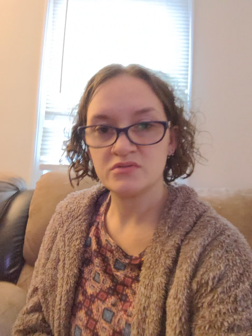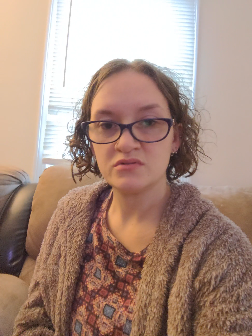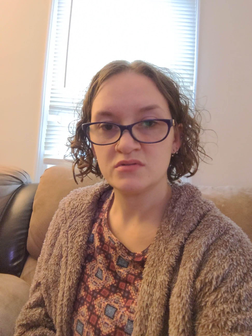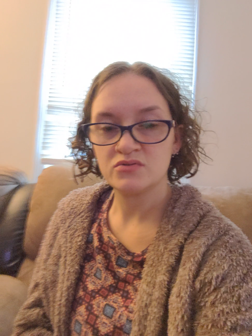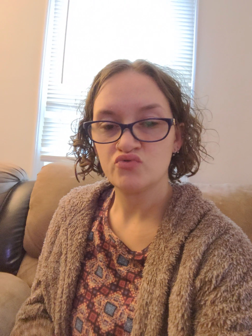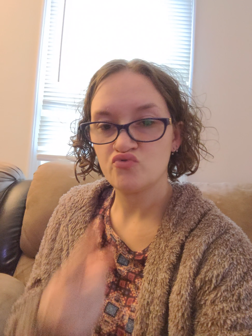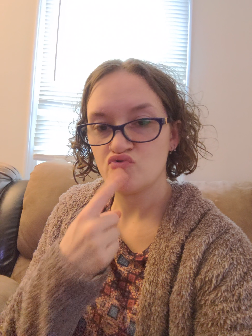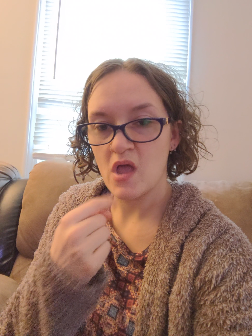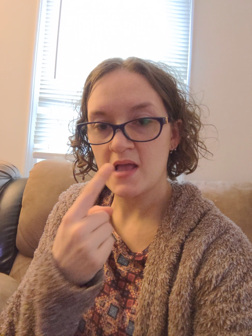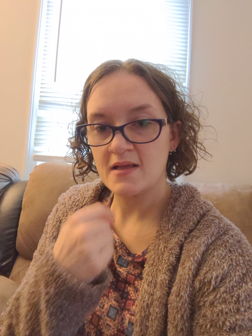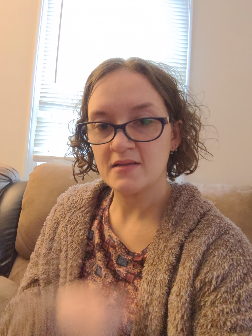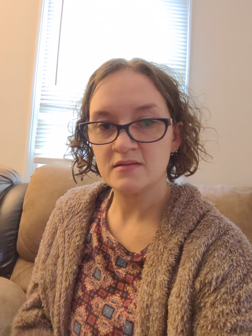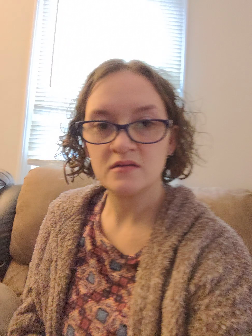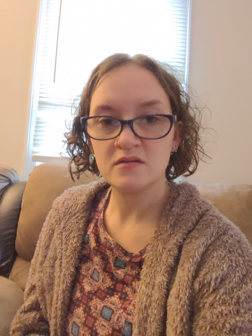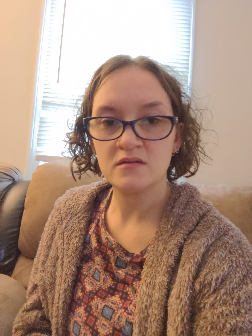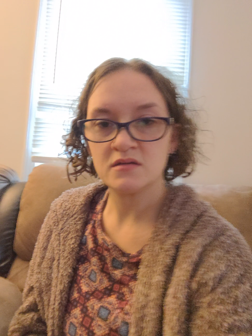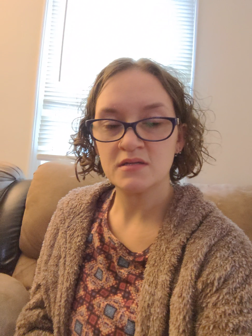red